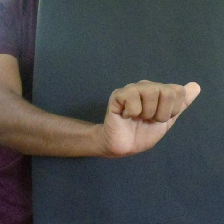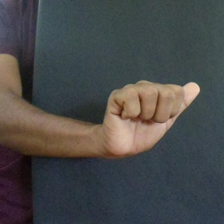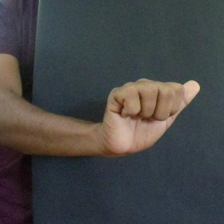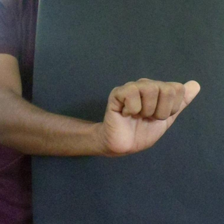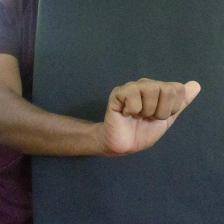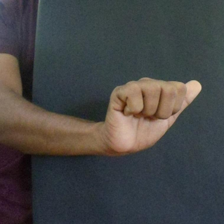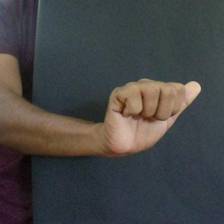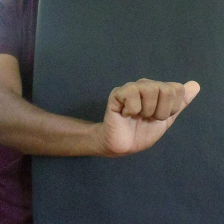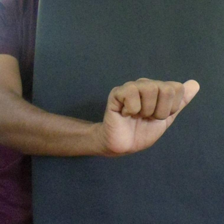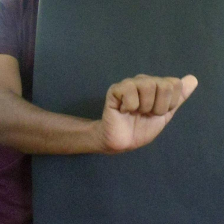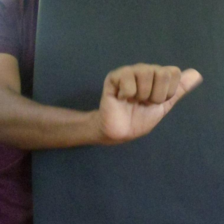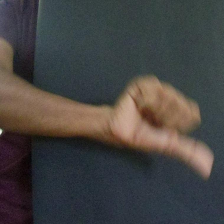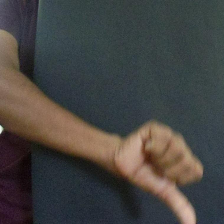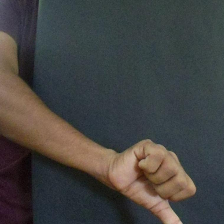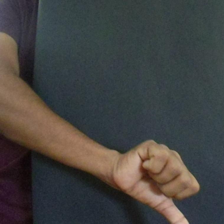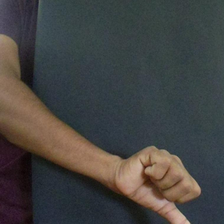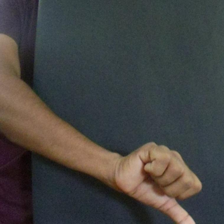lose